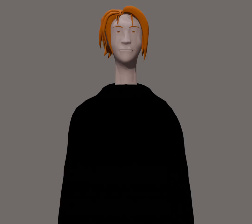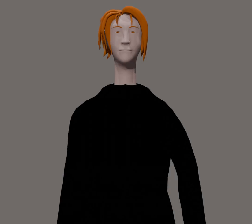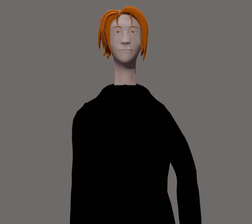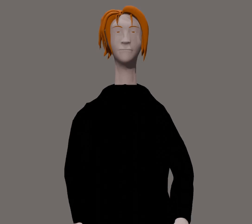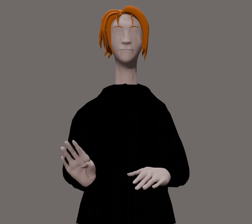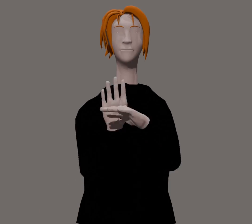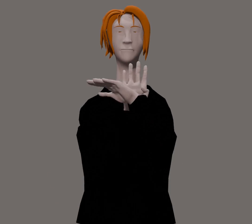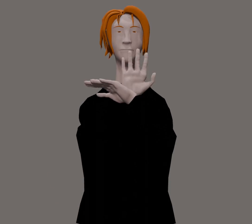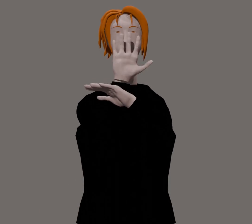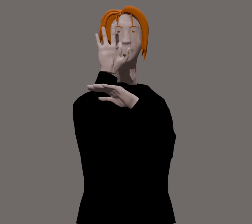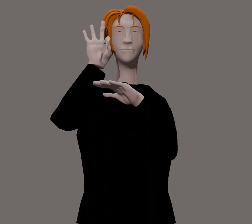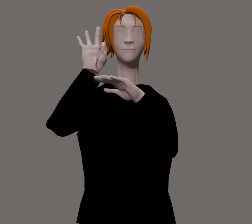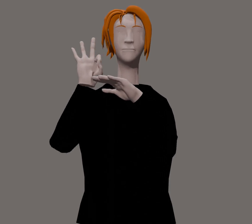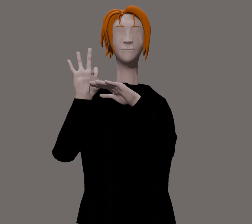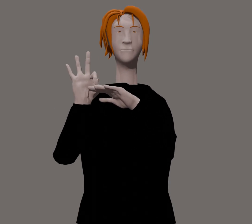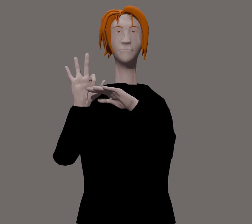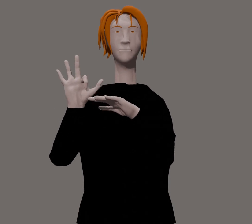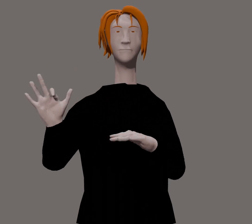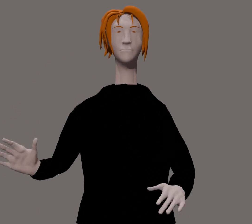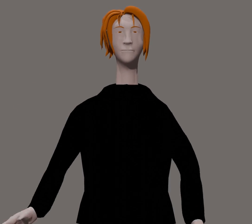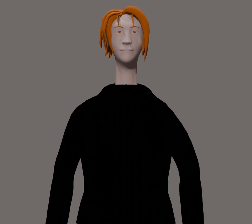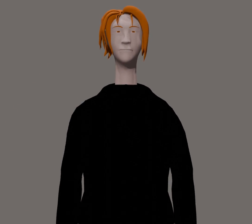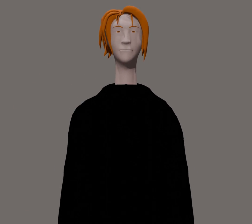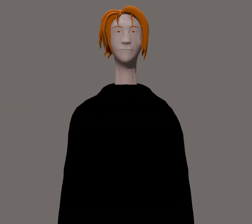Burkina Faso